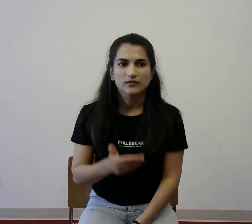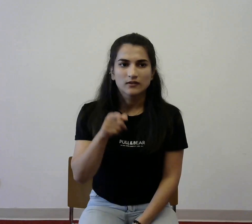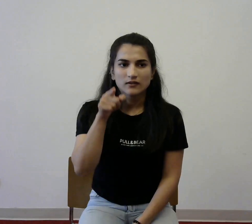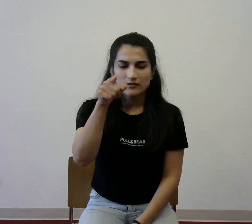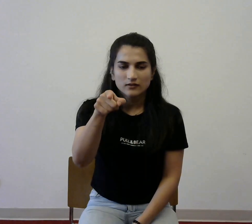siz